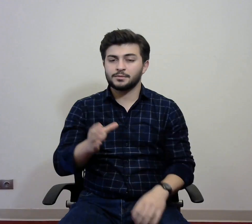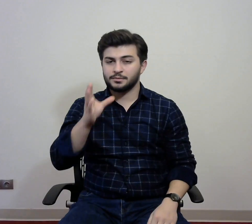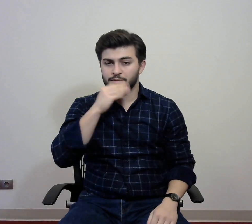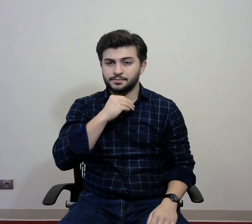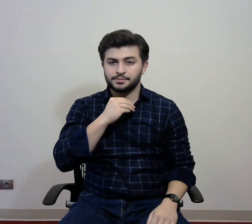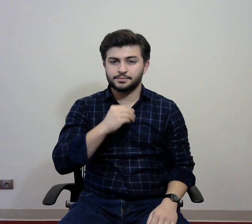bilmək